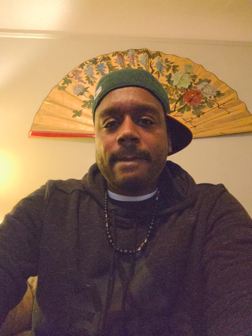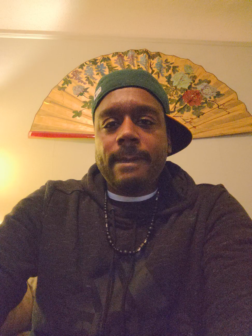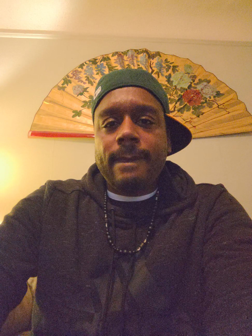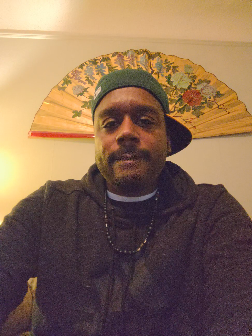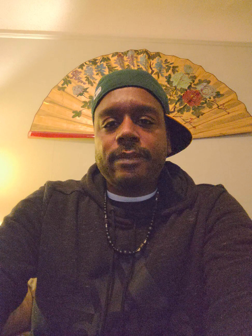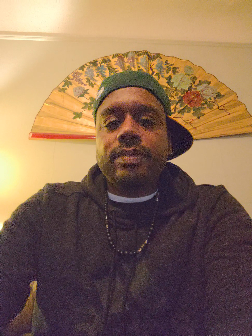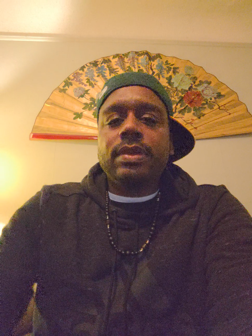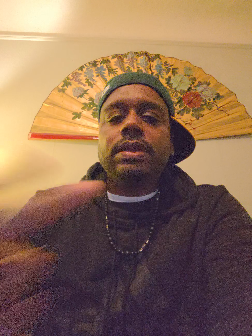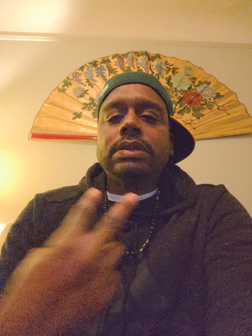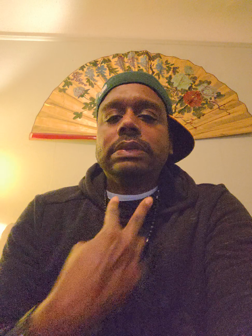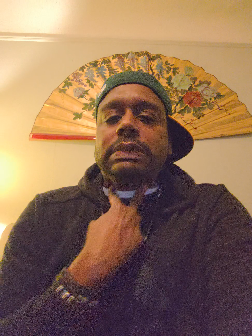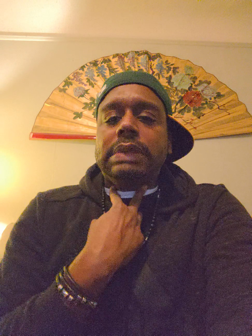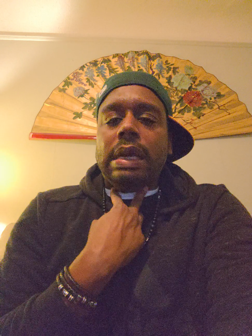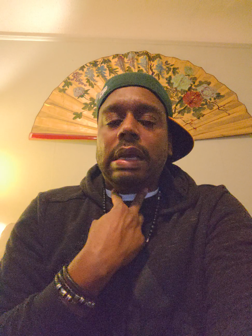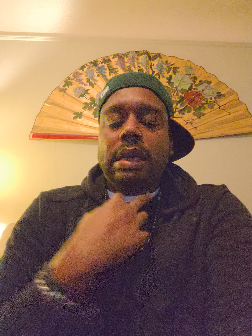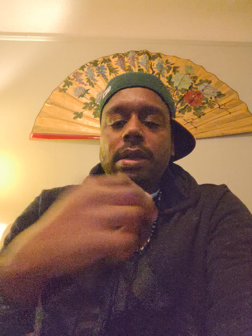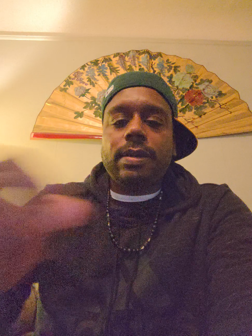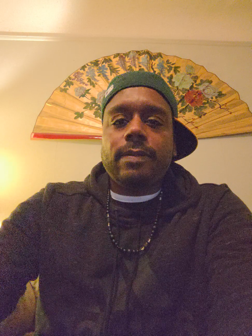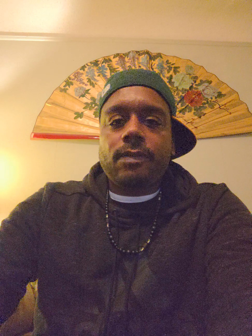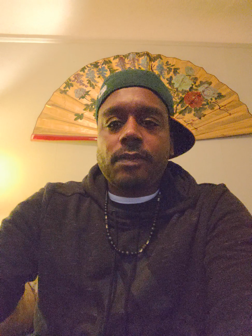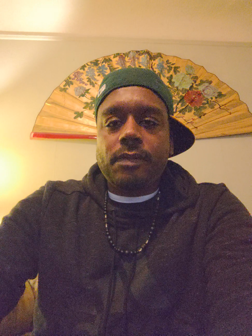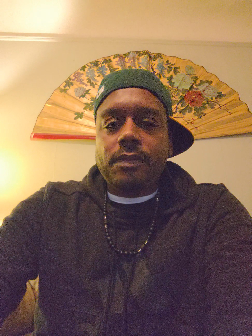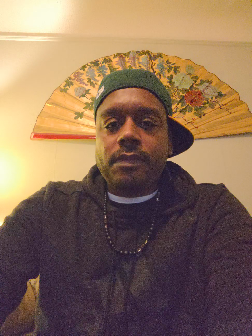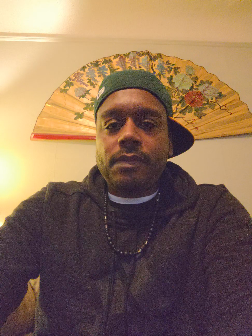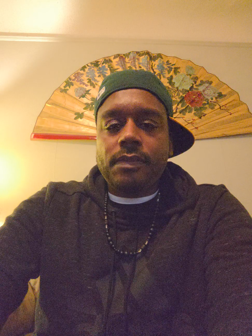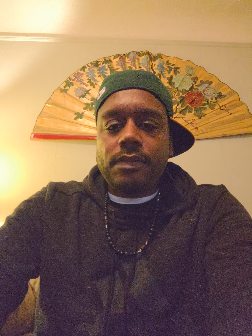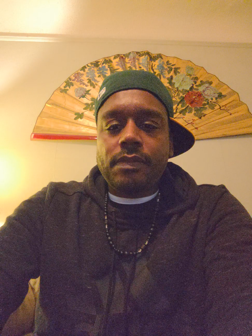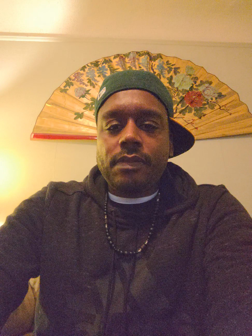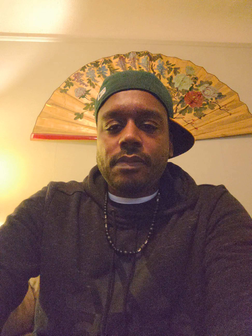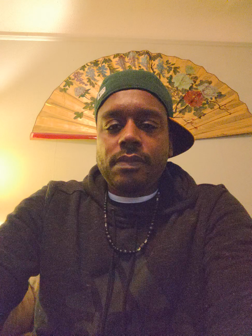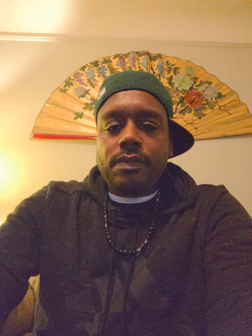stuck